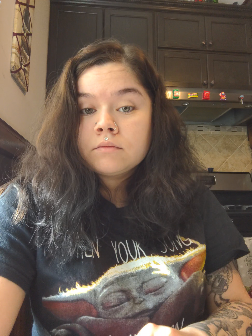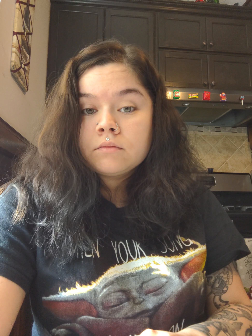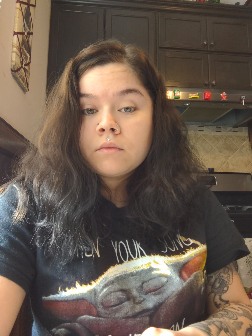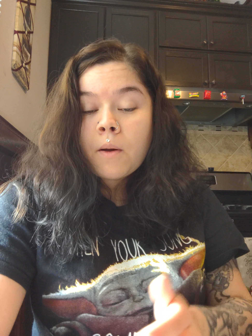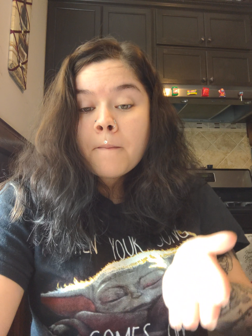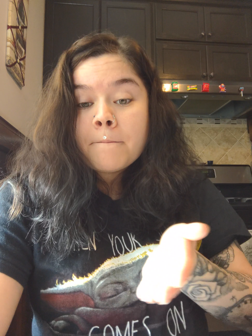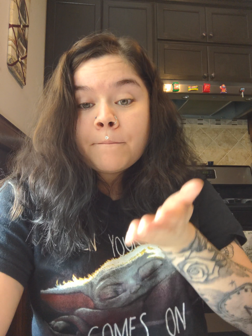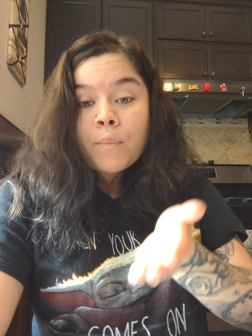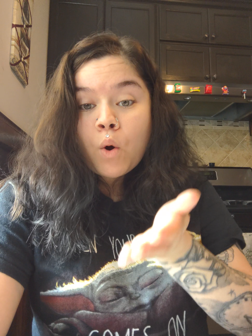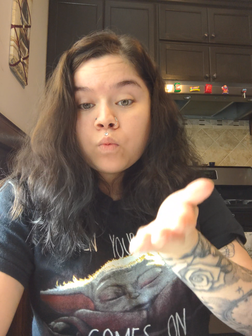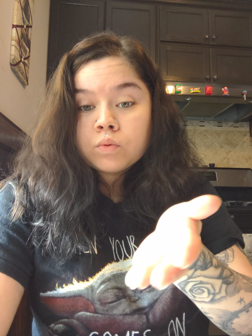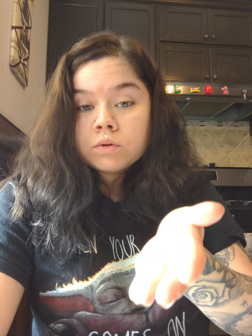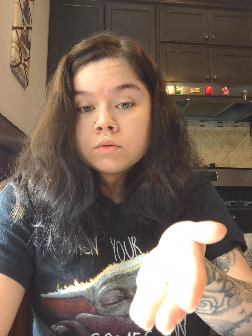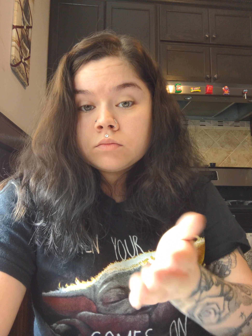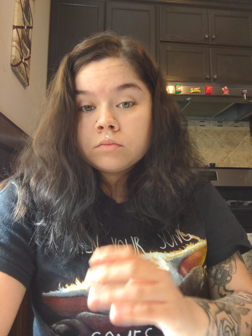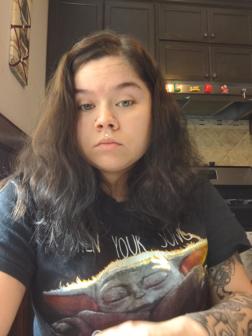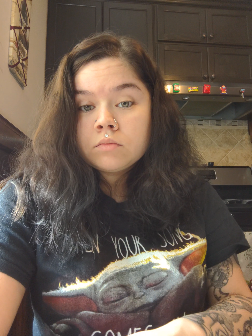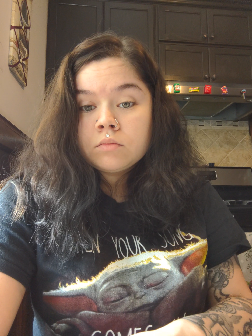boat